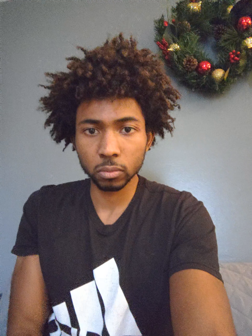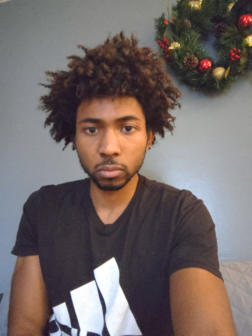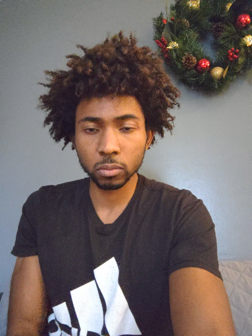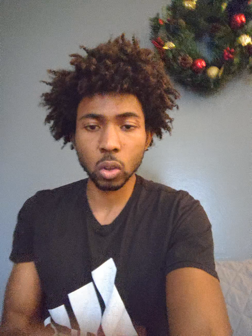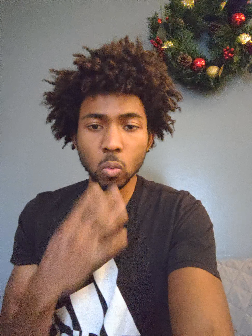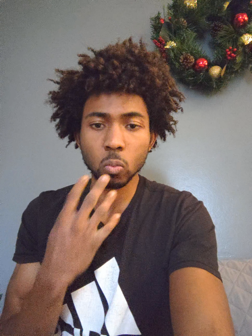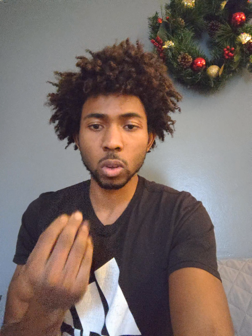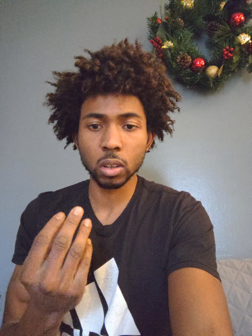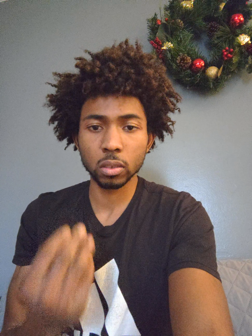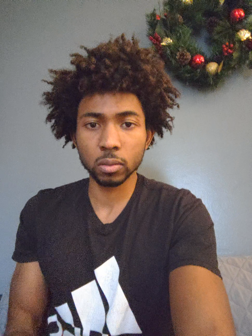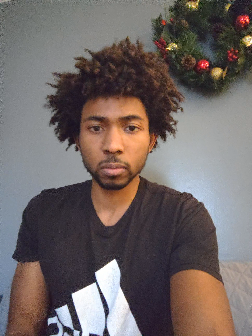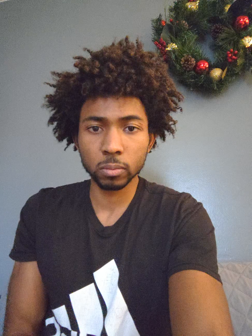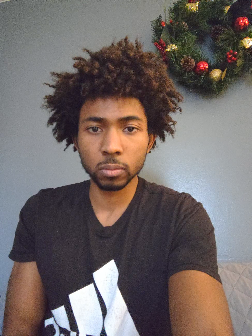wet